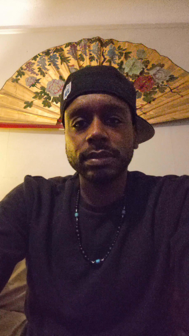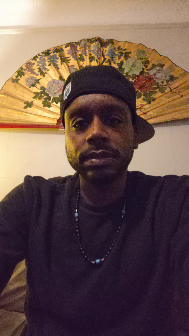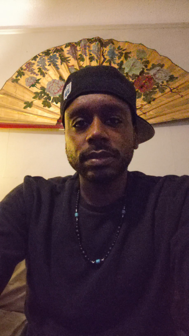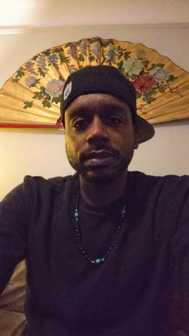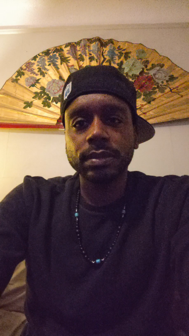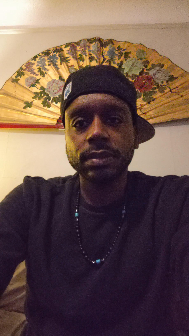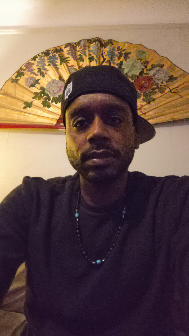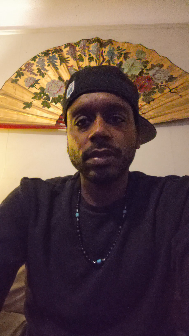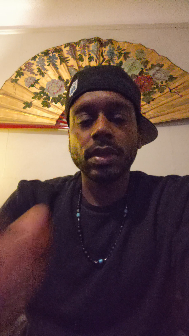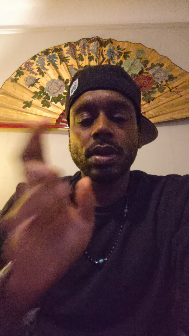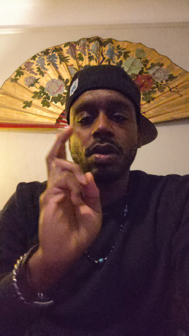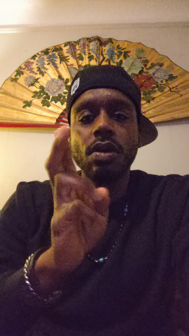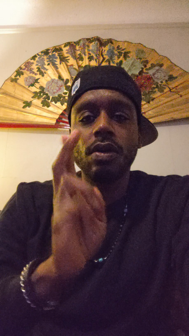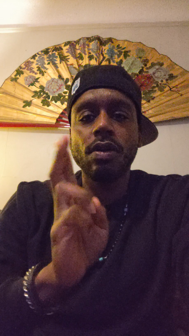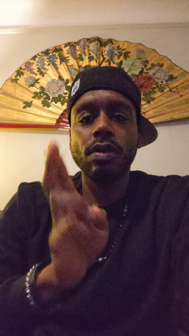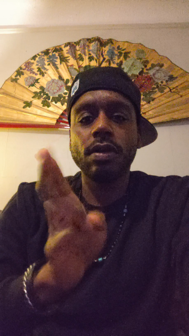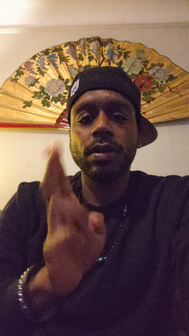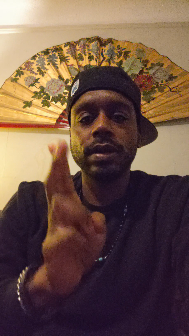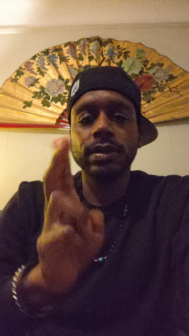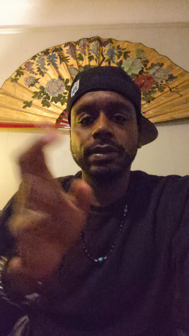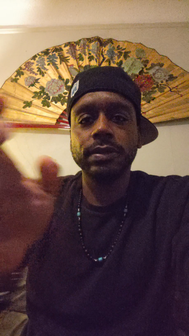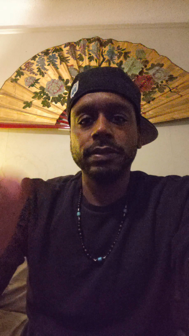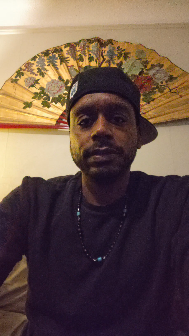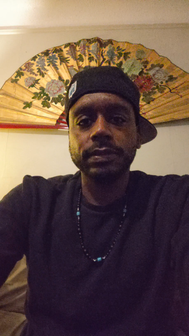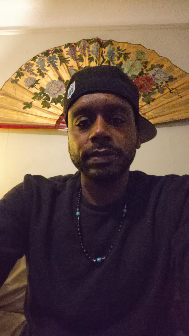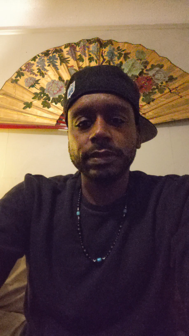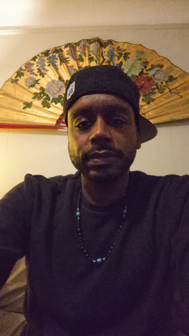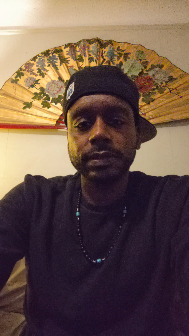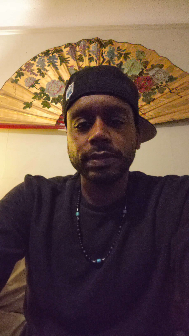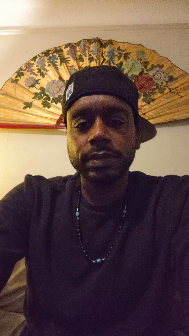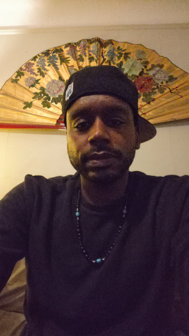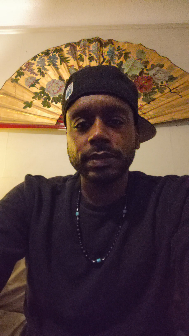hurry